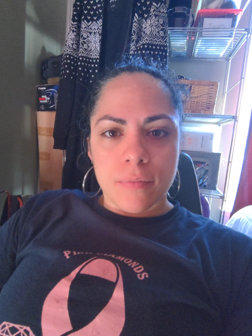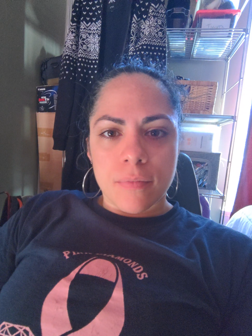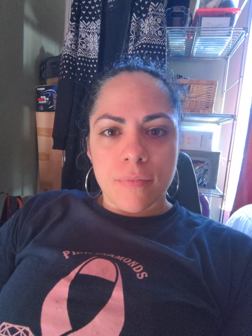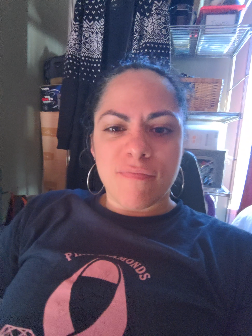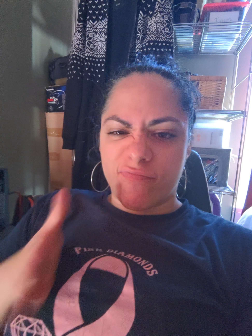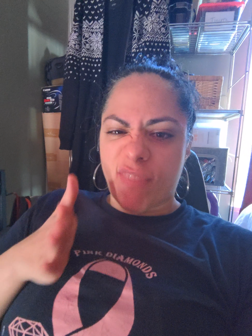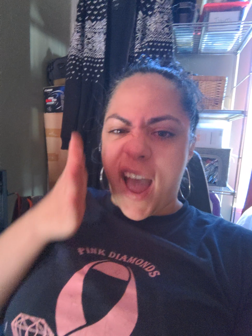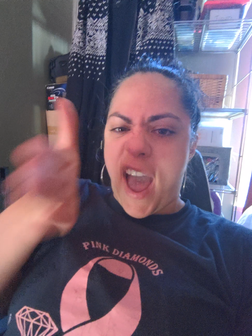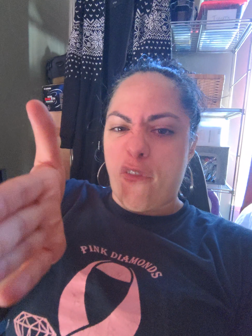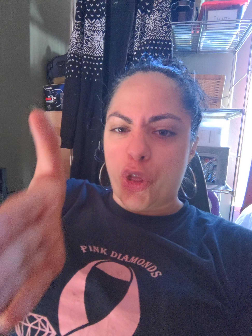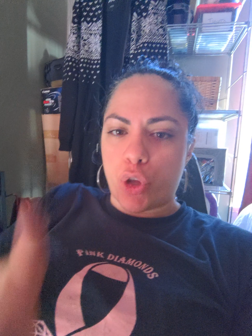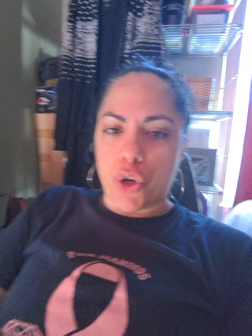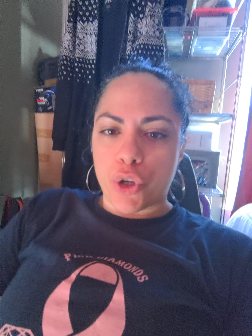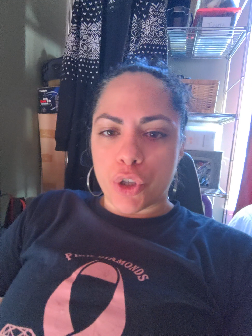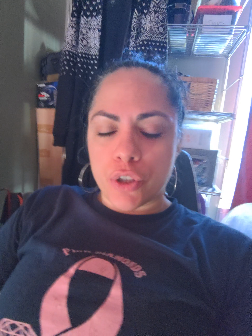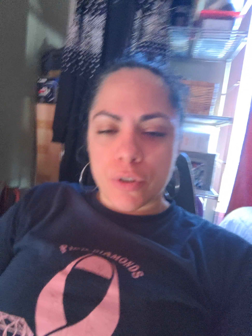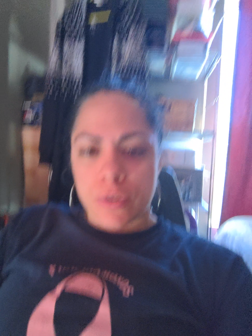after